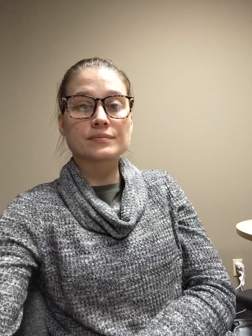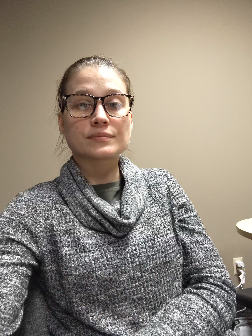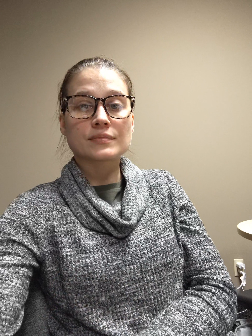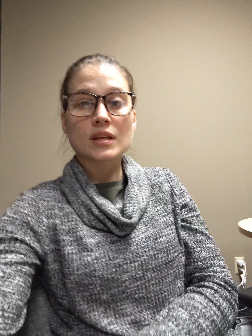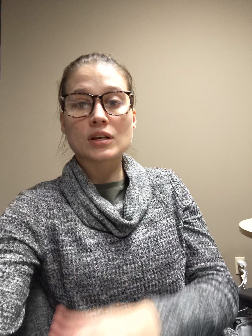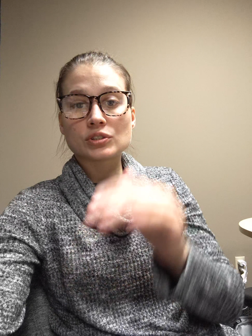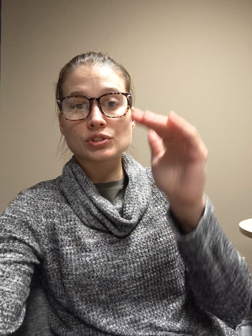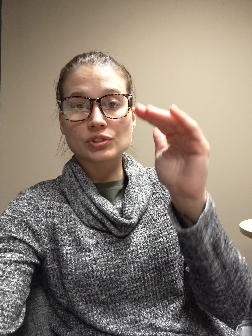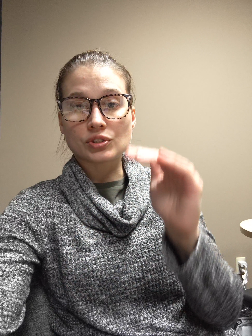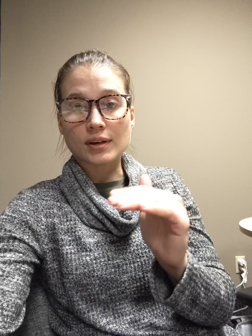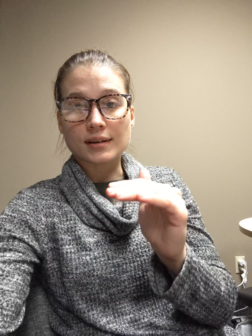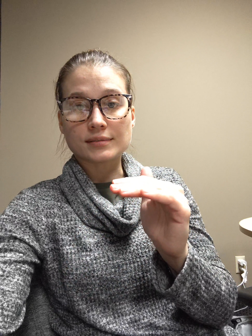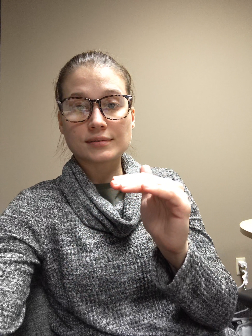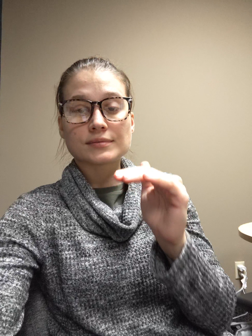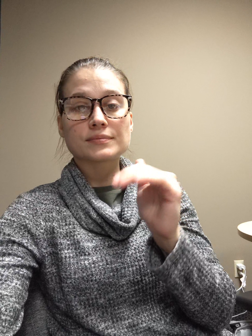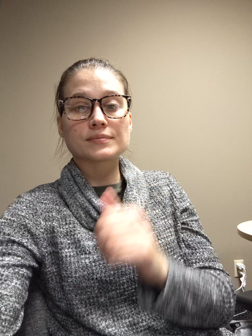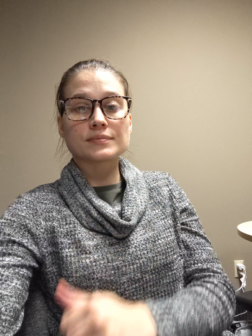child